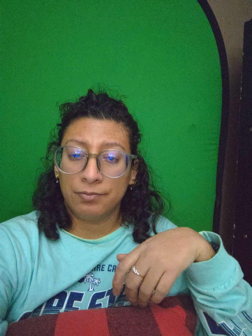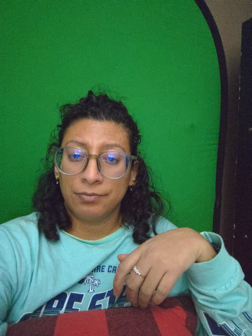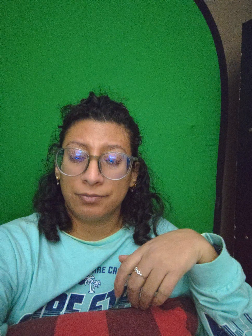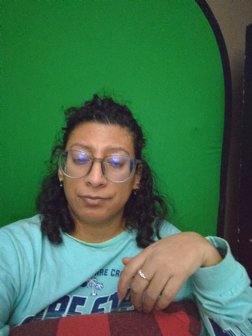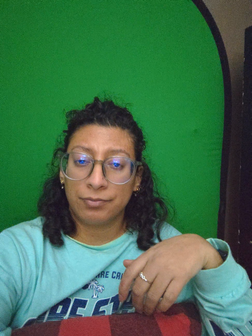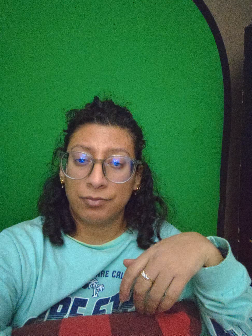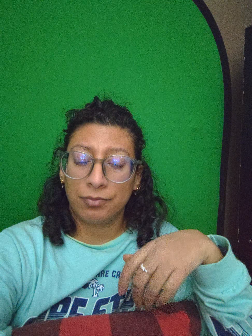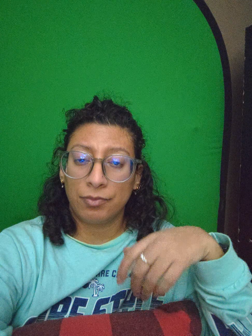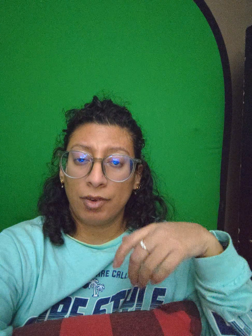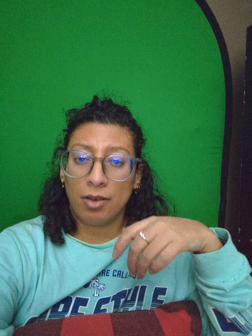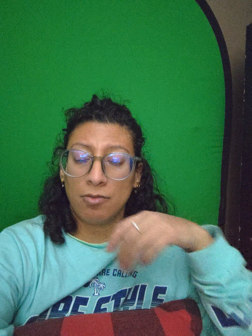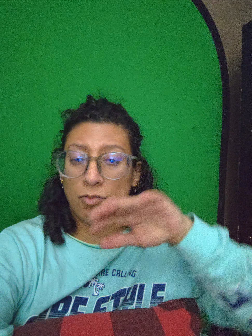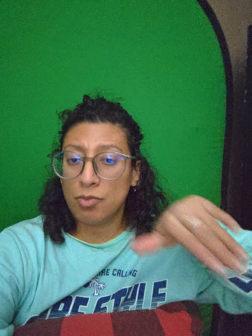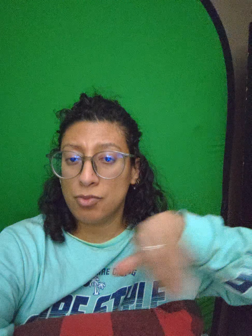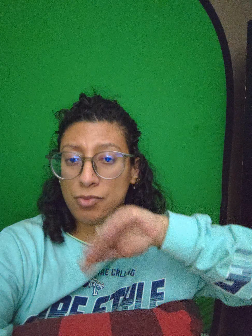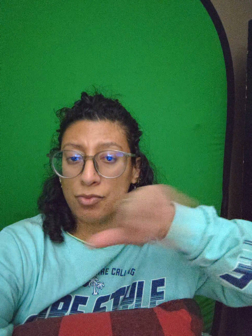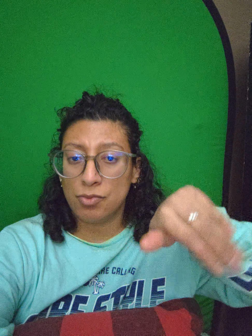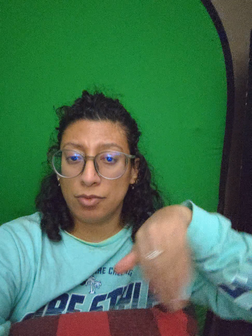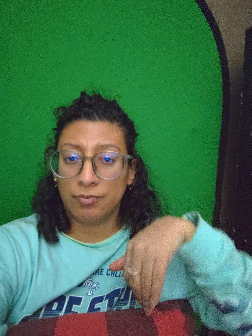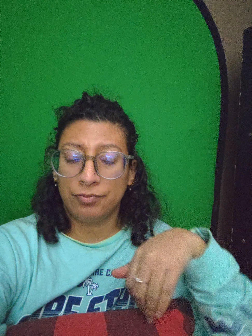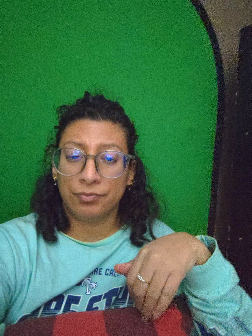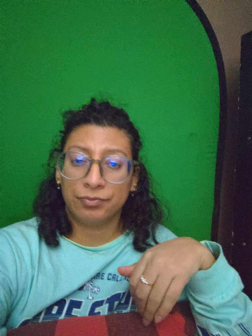pool